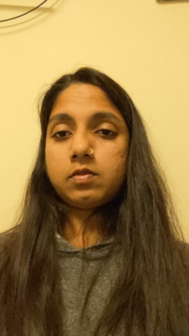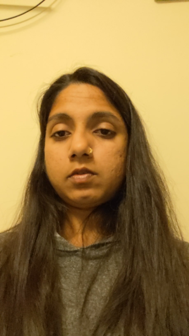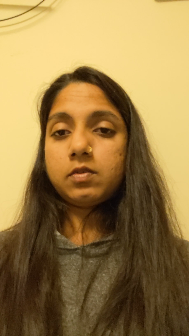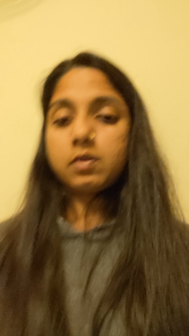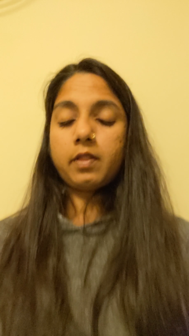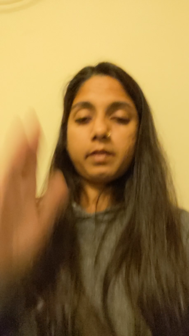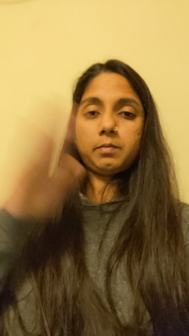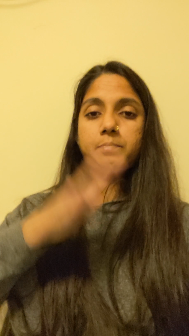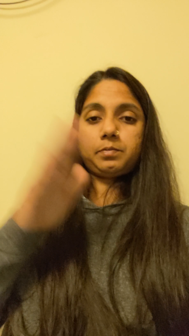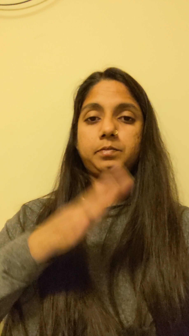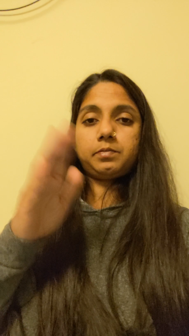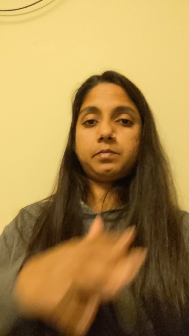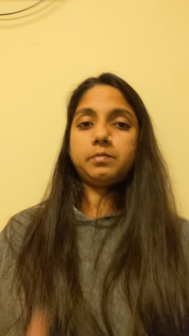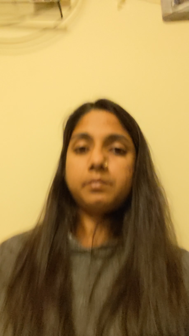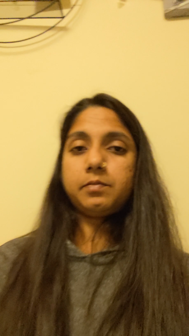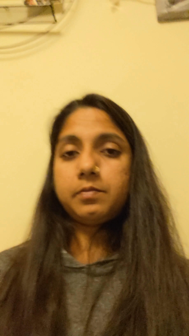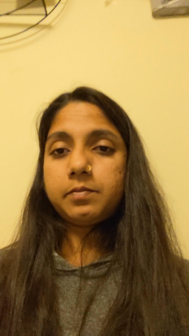clap